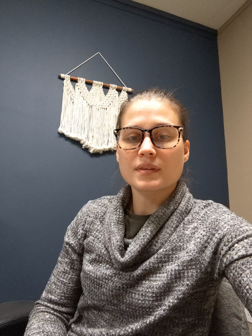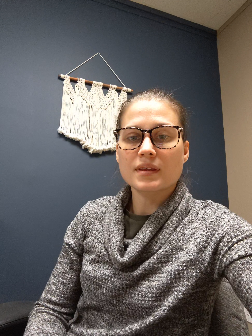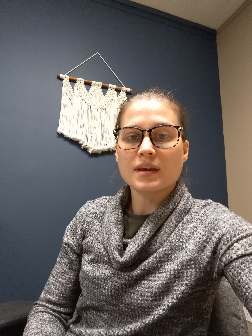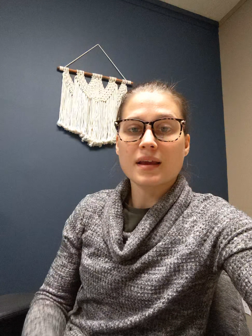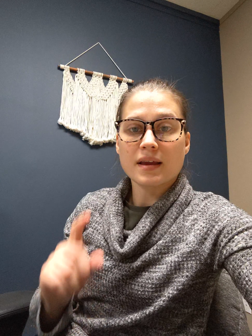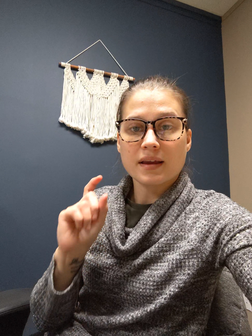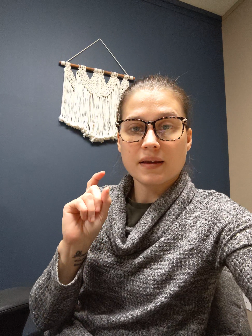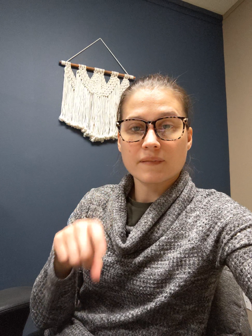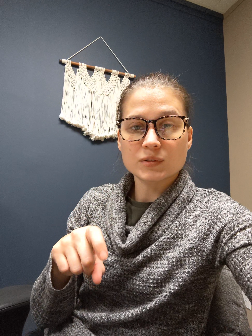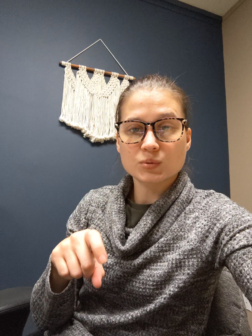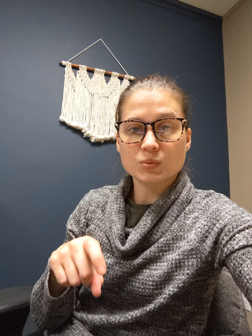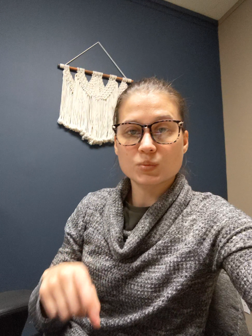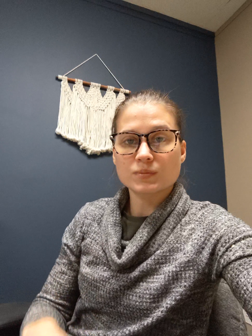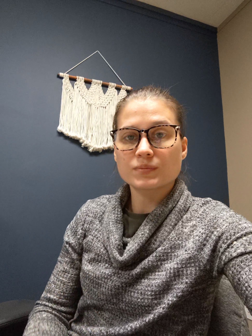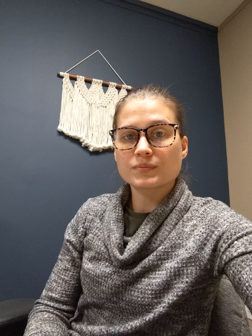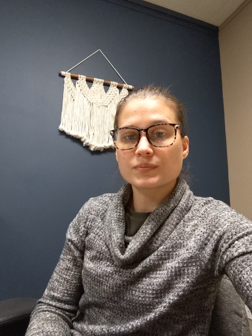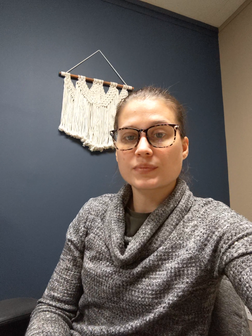have to